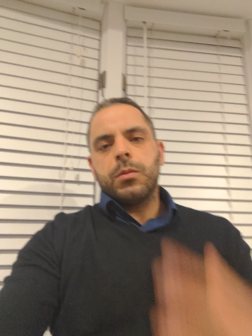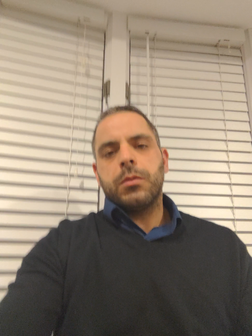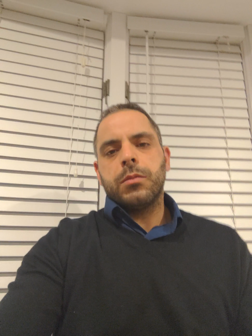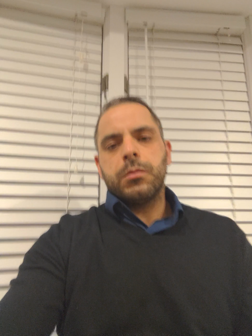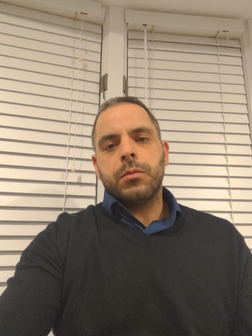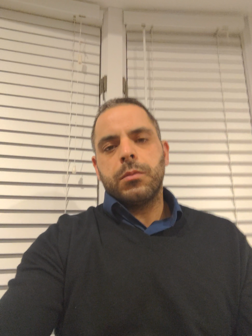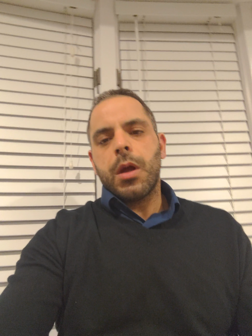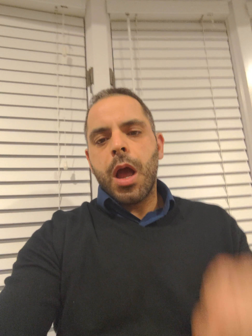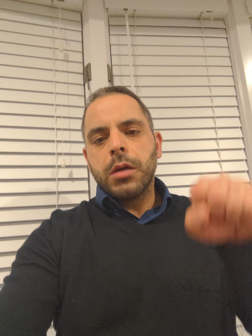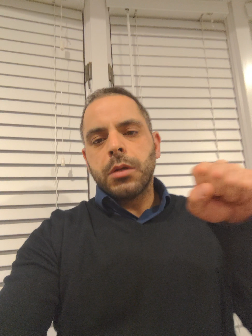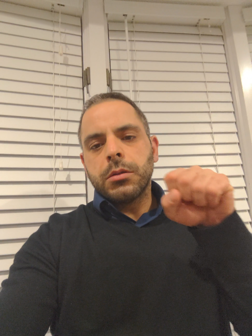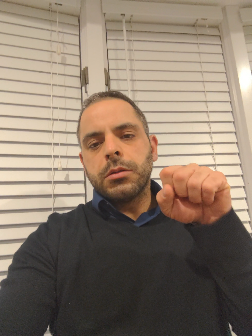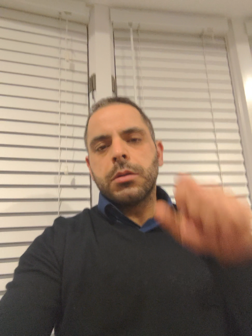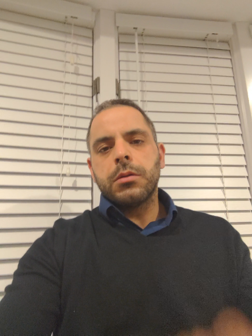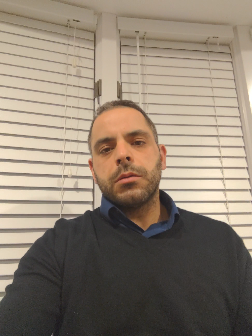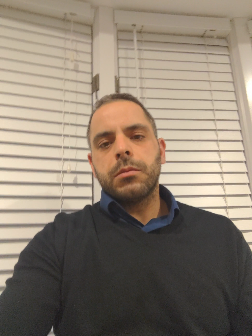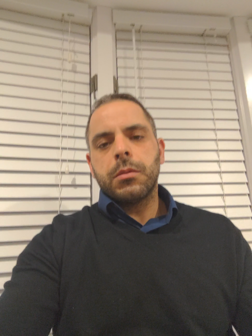carrot